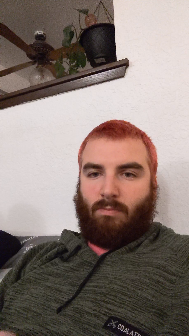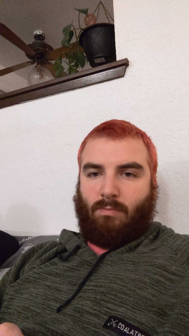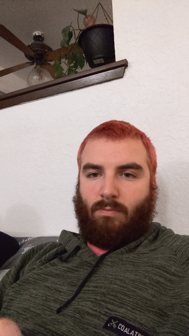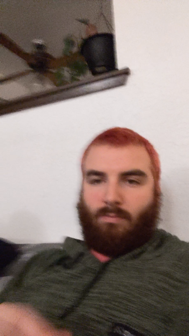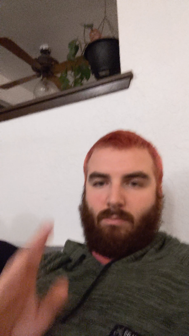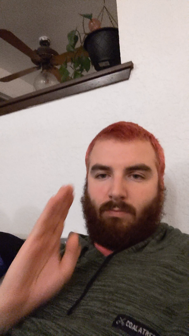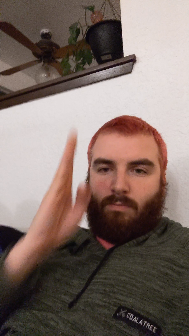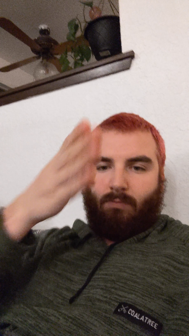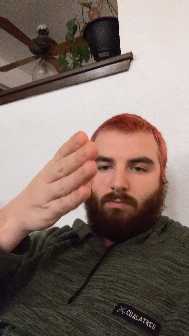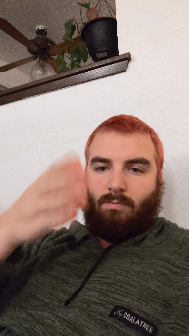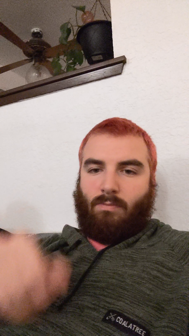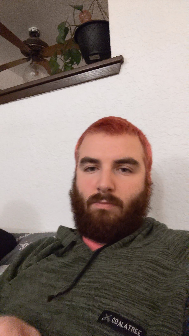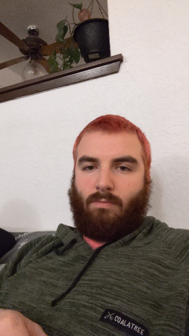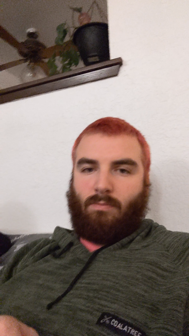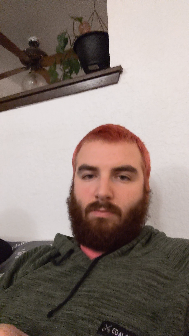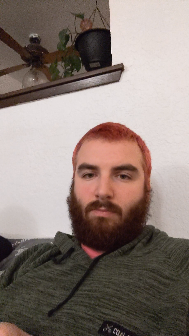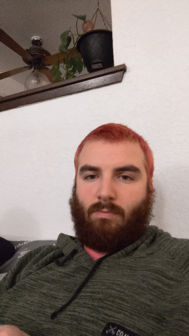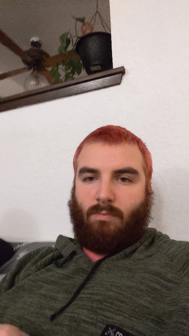over